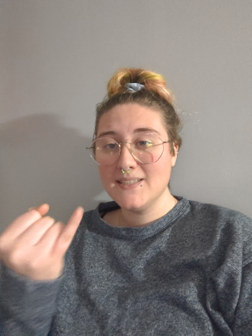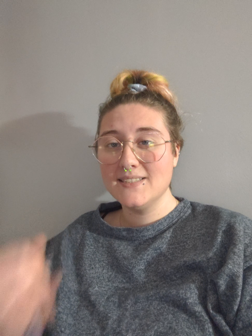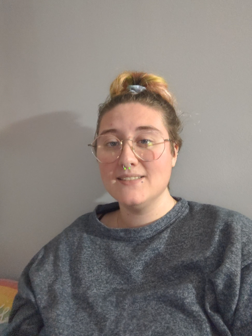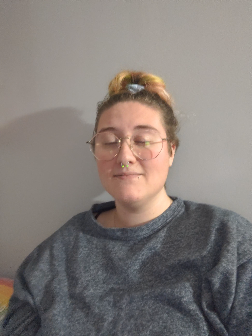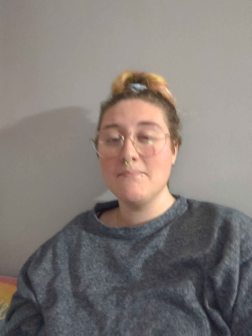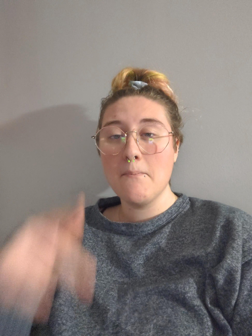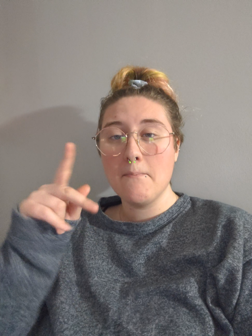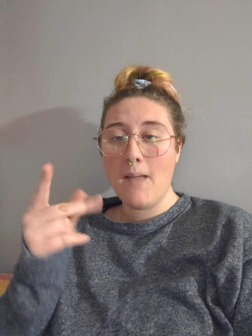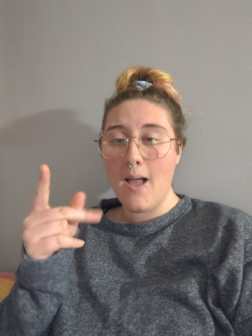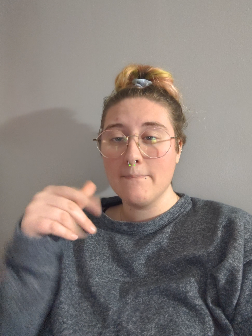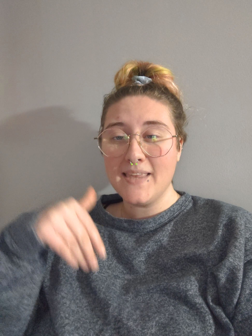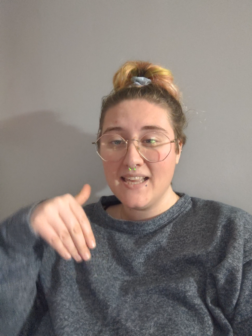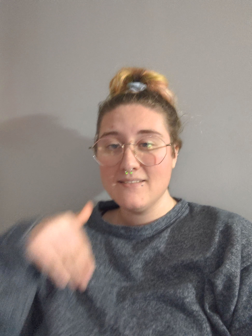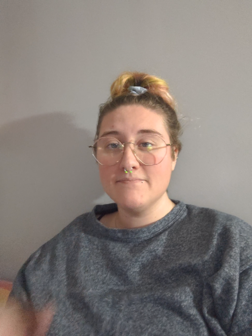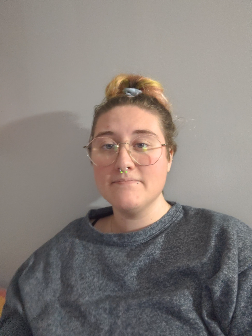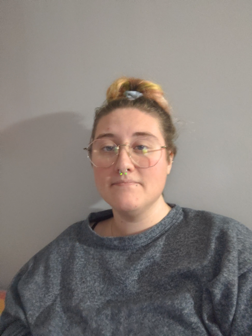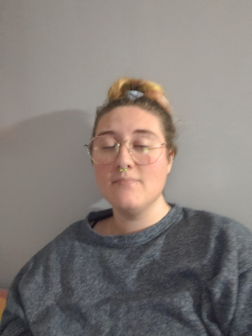puppy